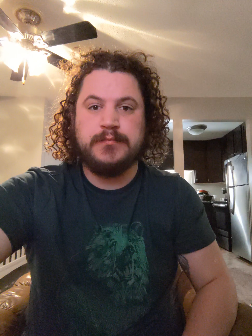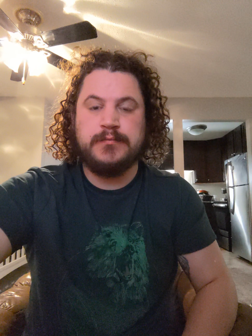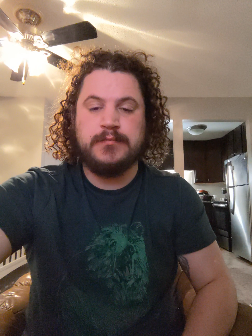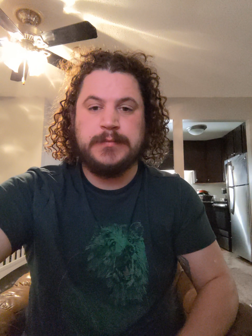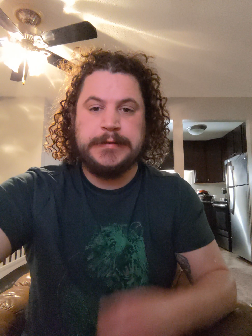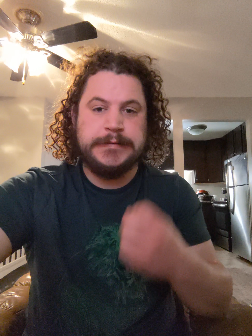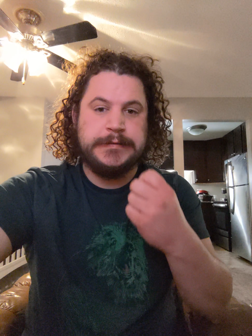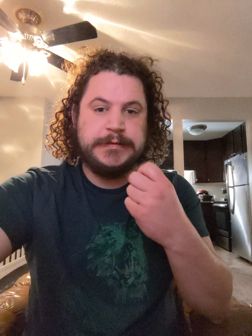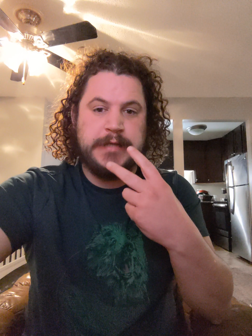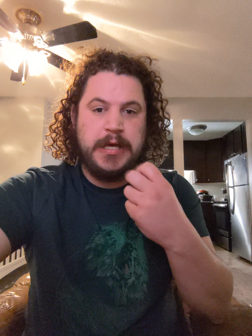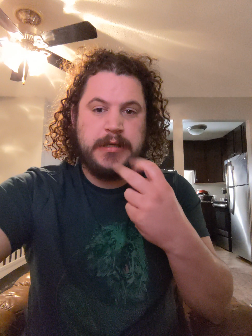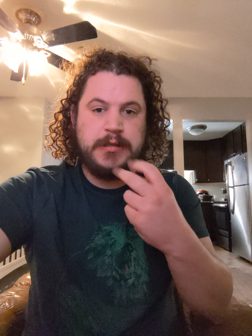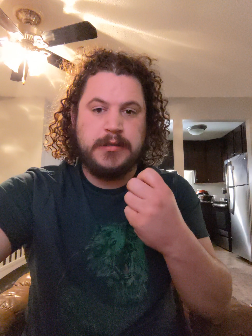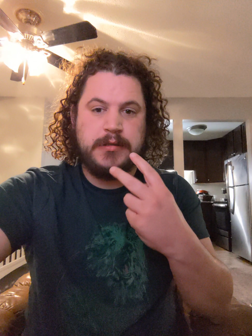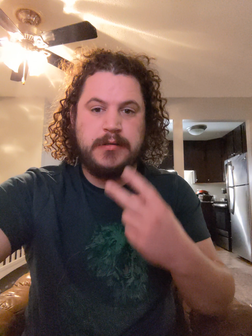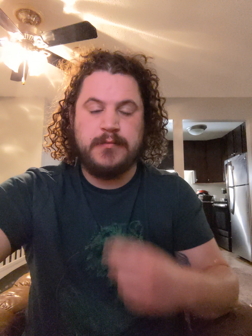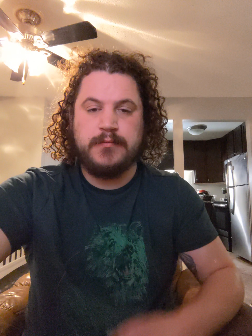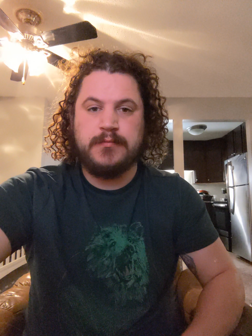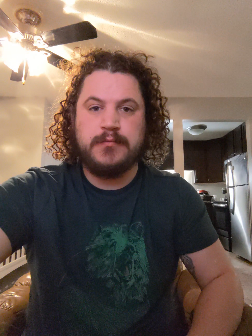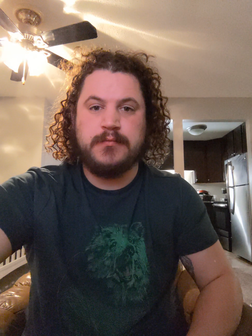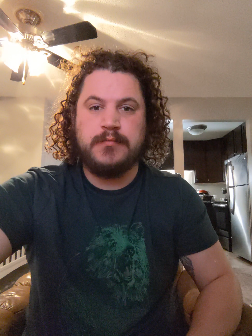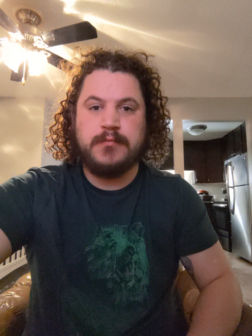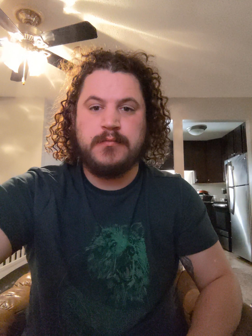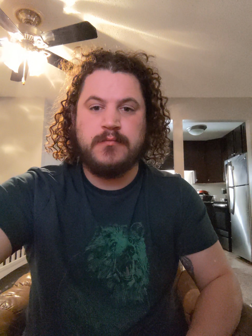snack